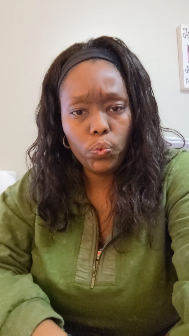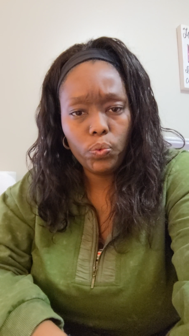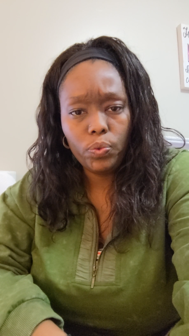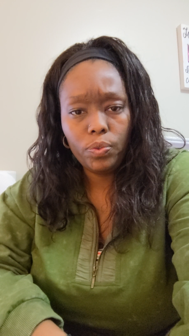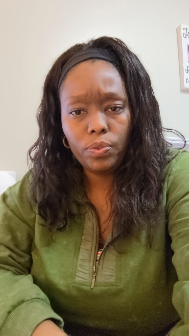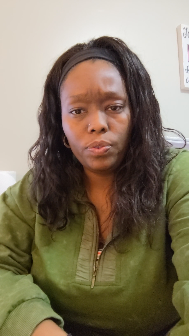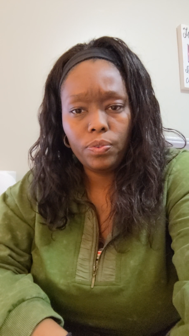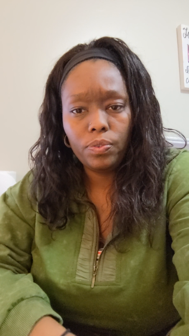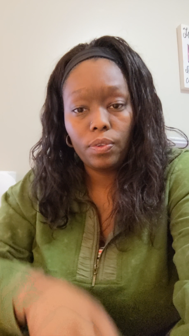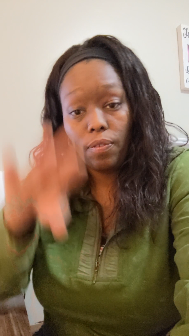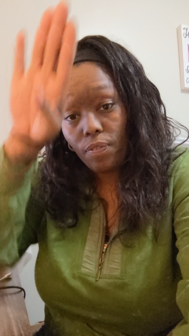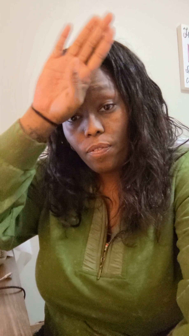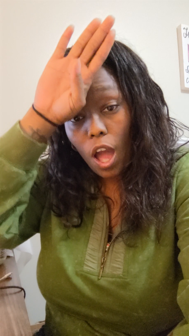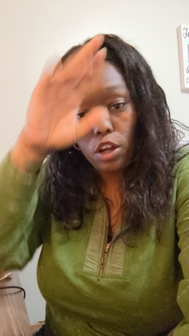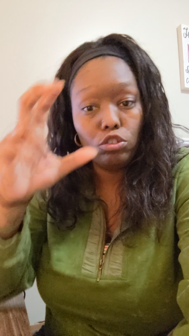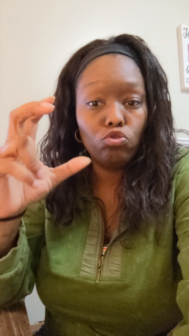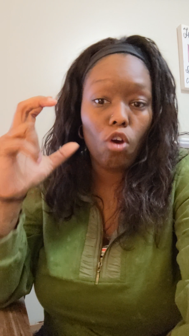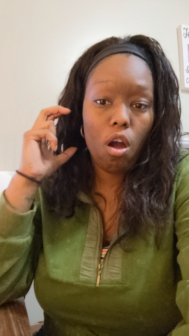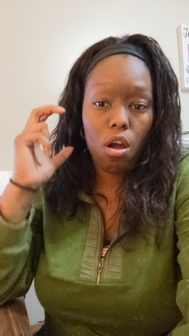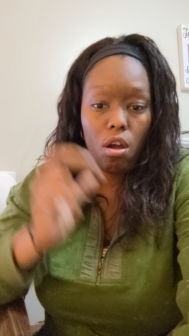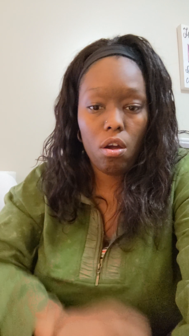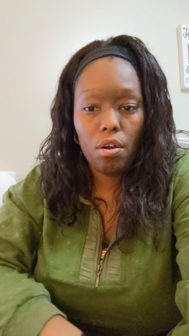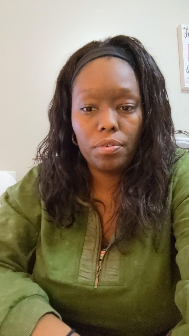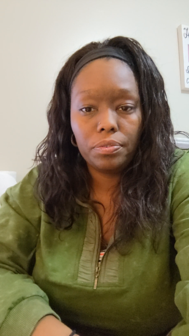fire truck